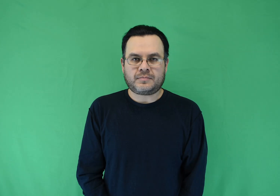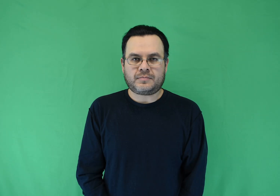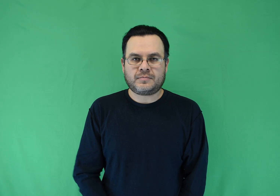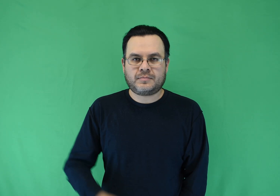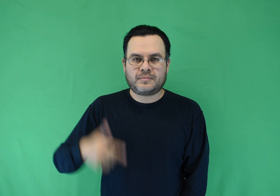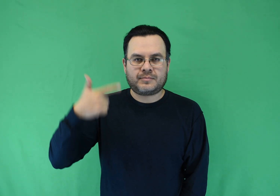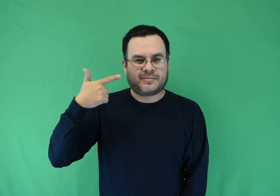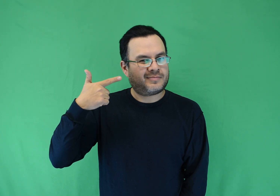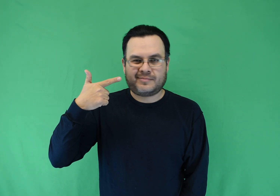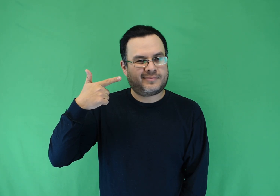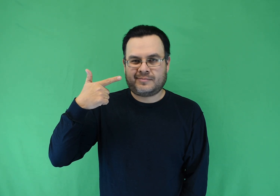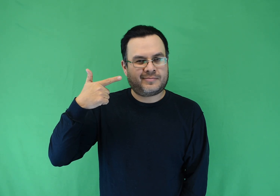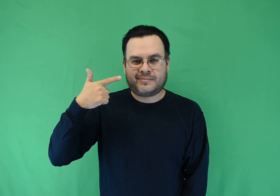no escuchar